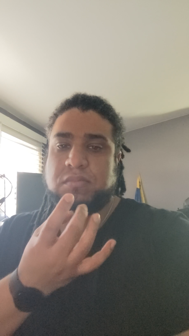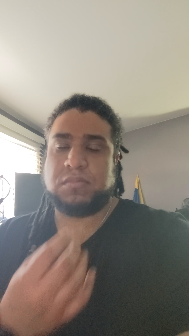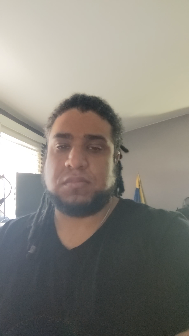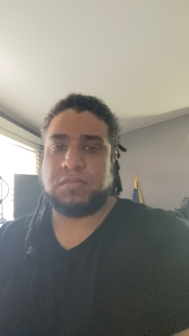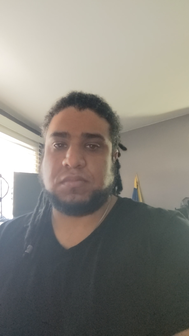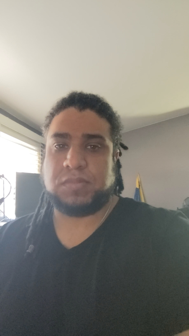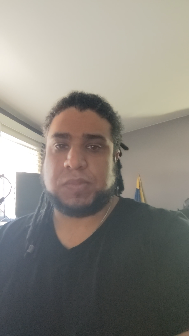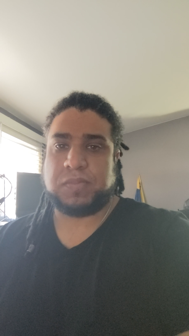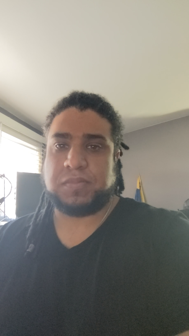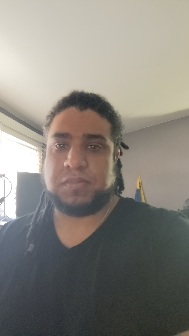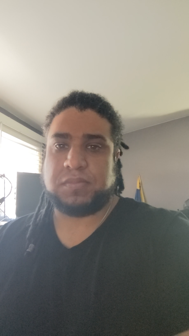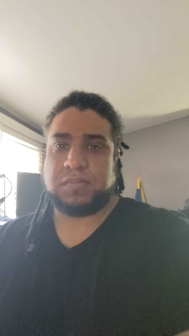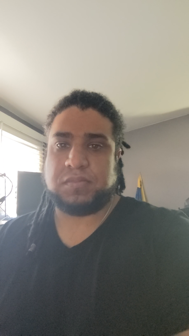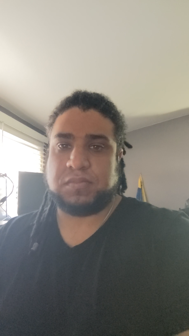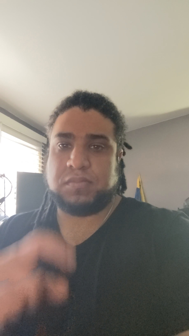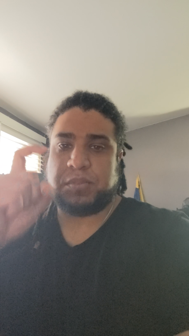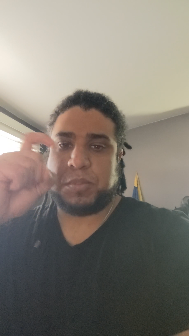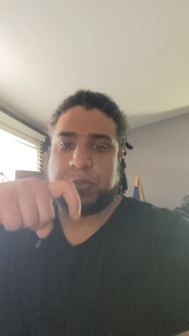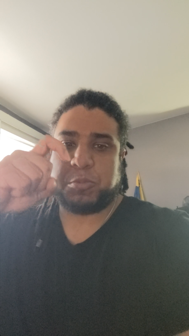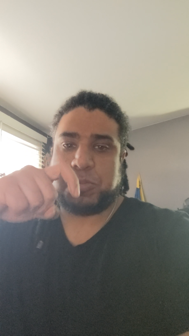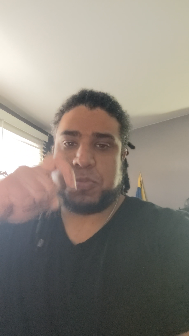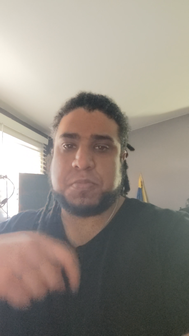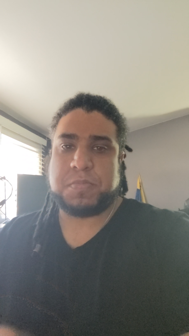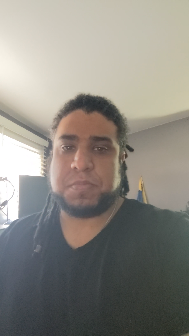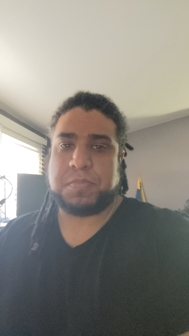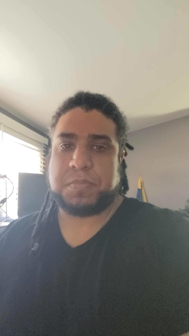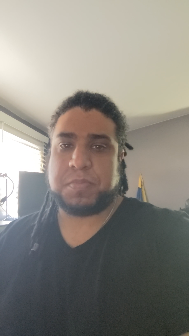need